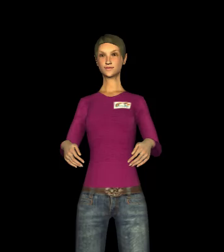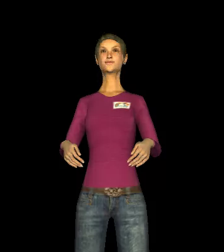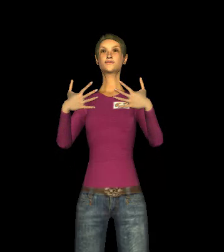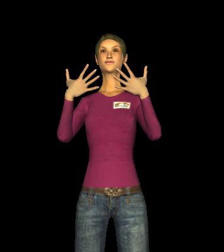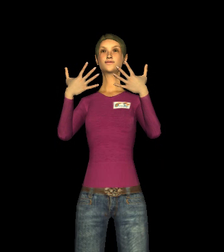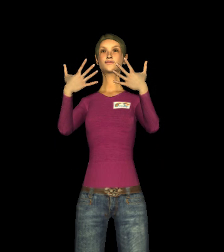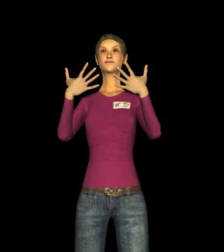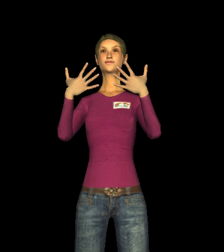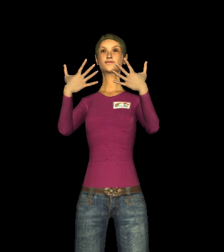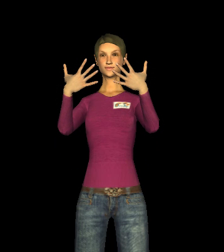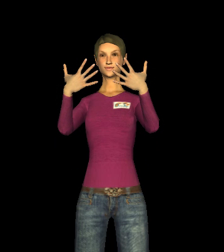يد